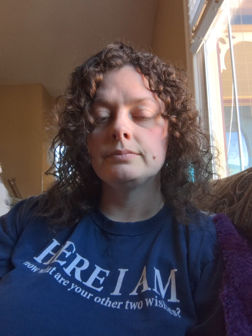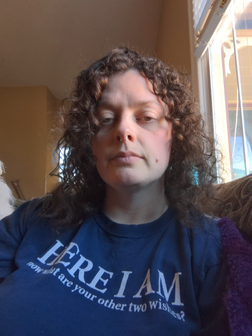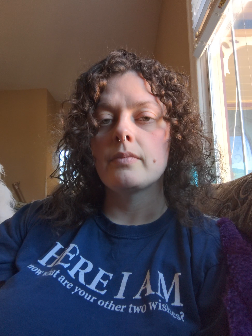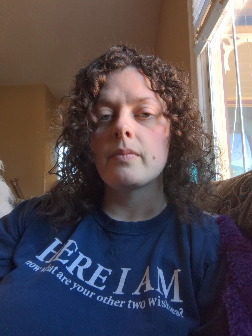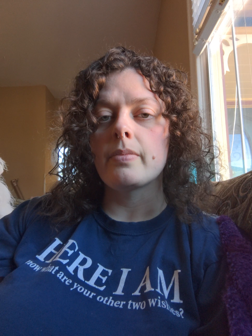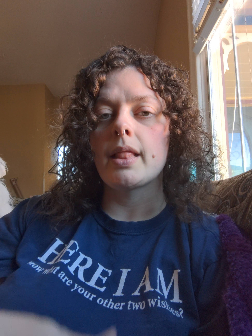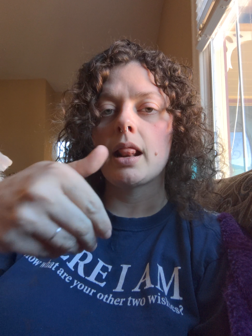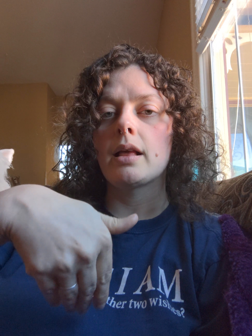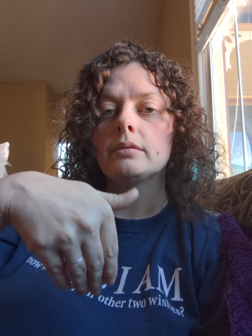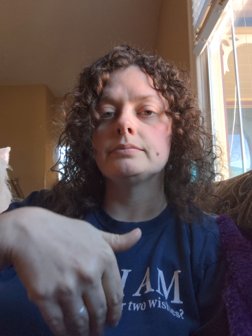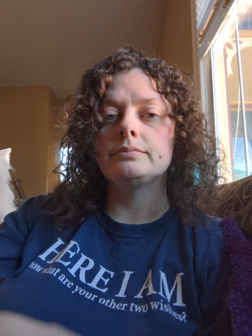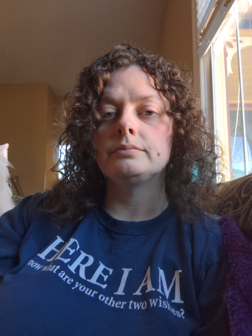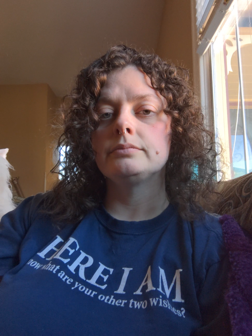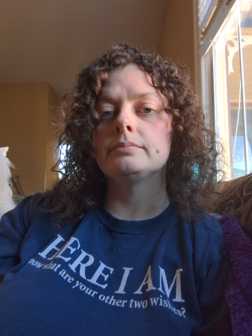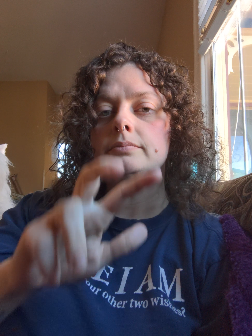night